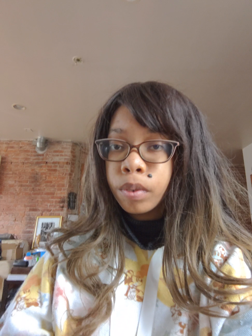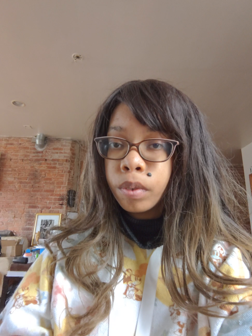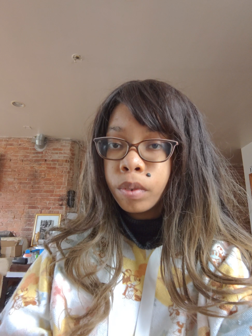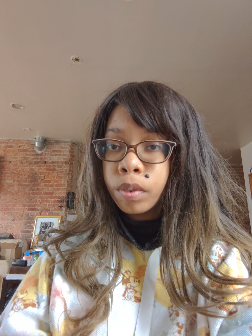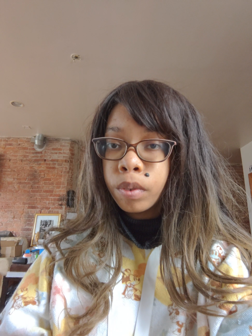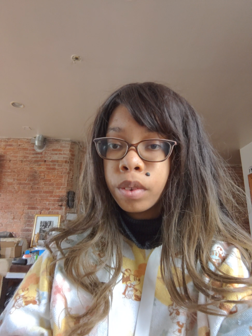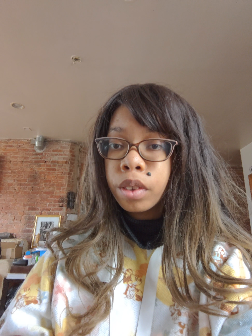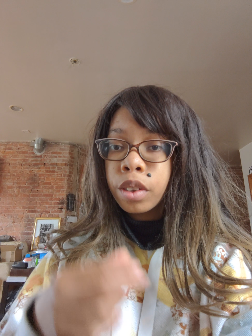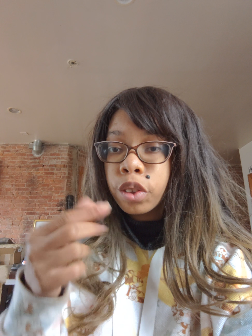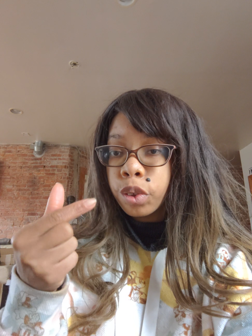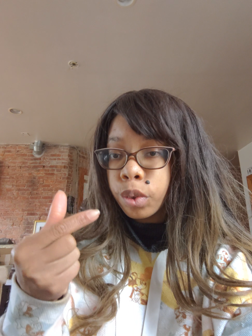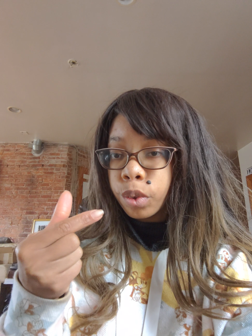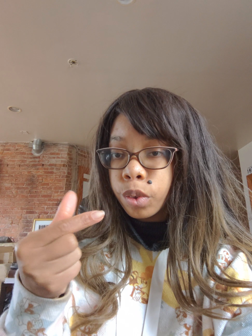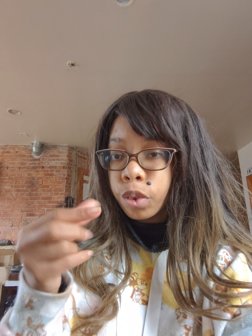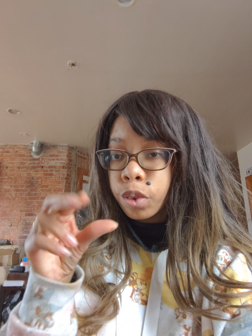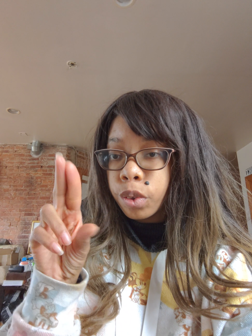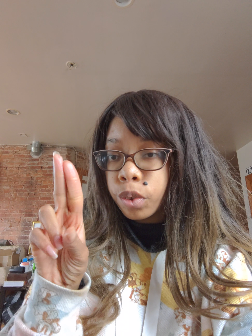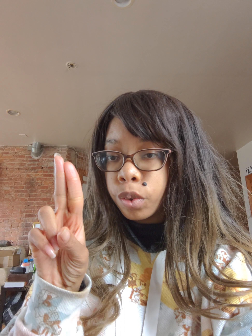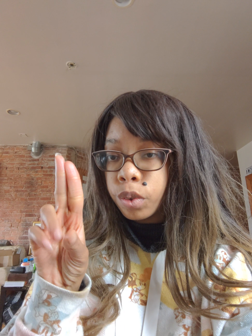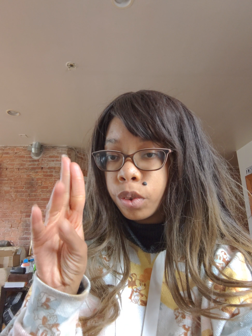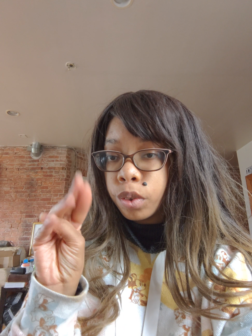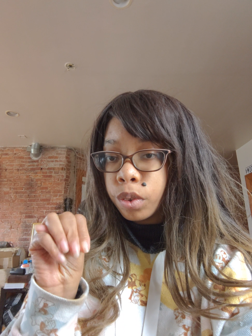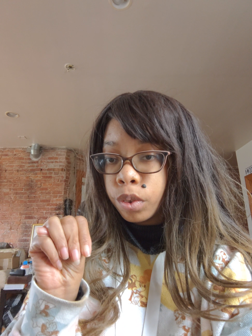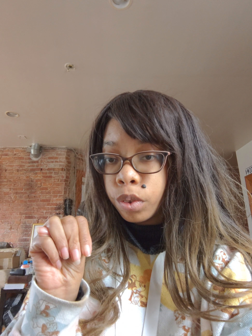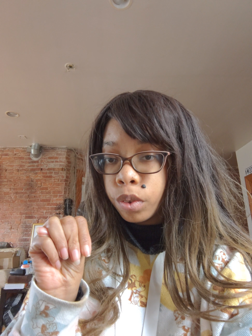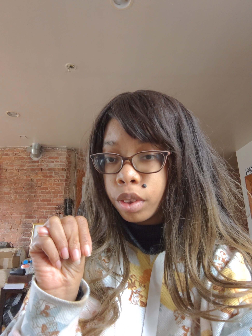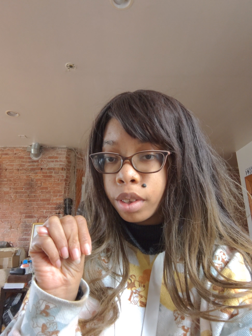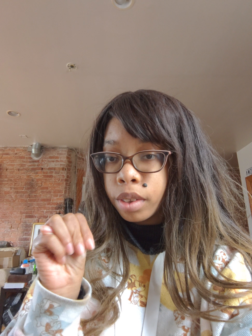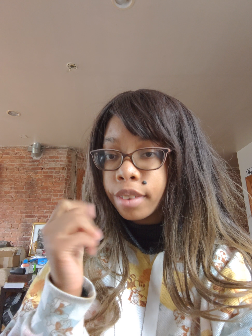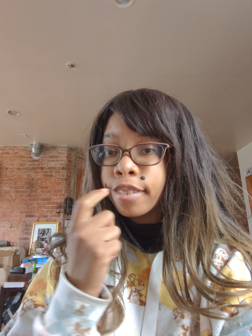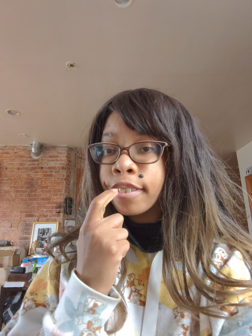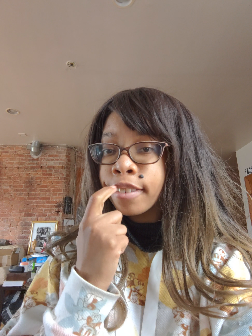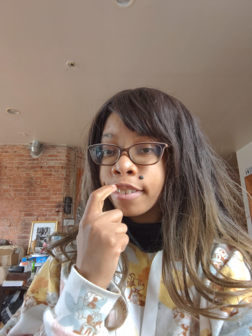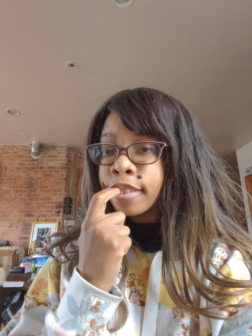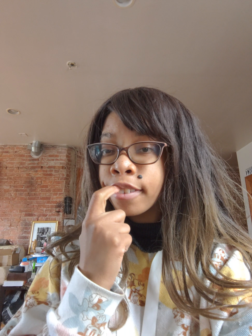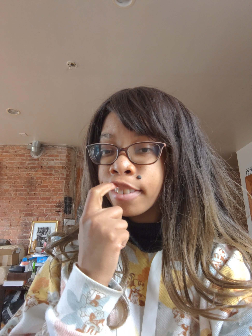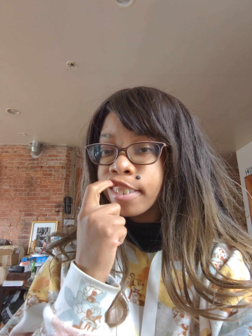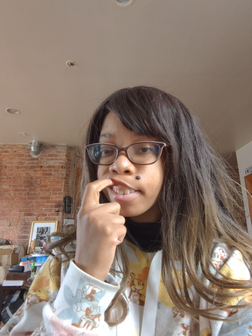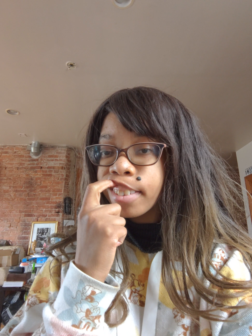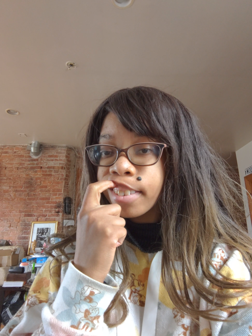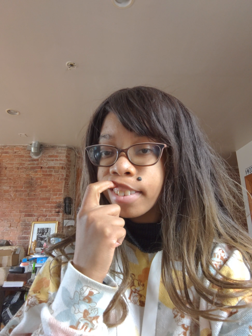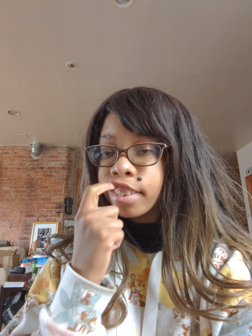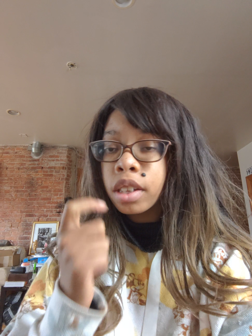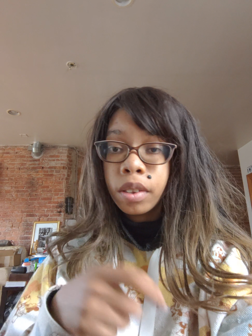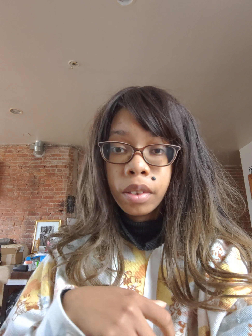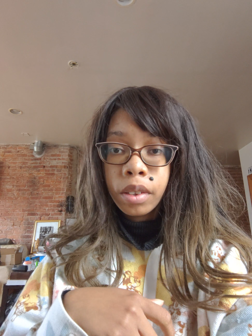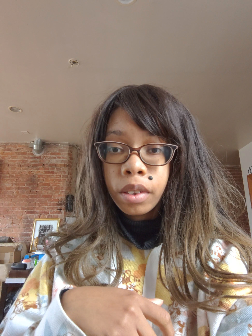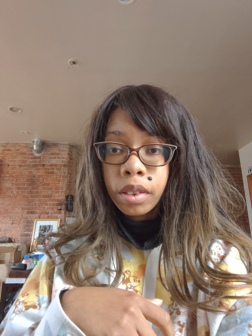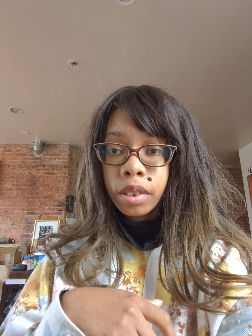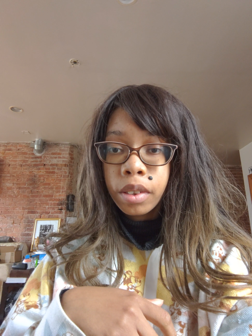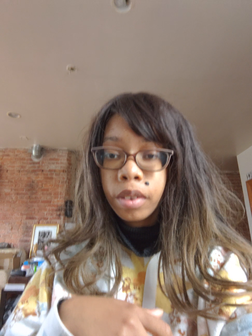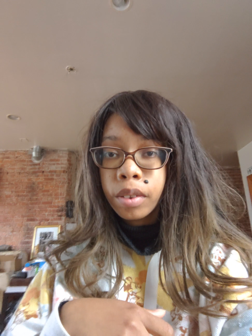gum